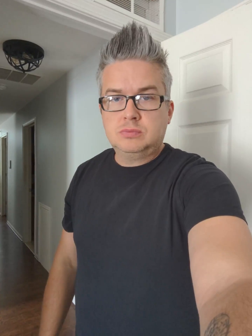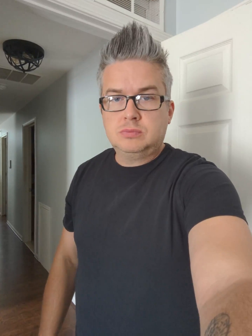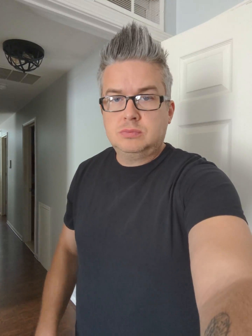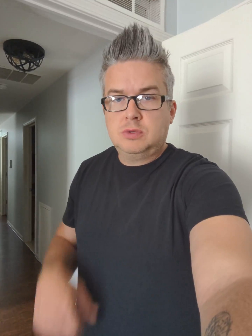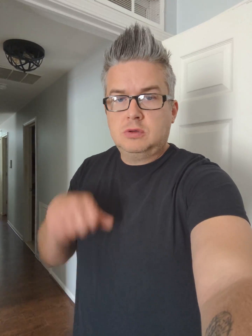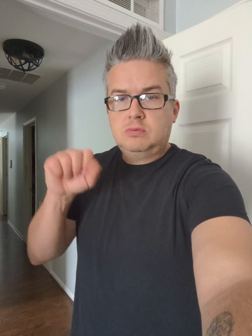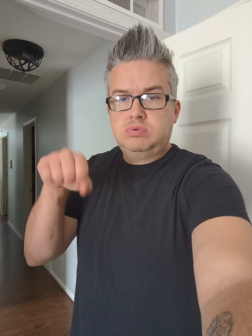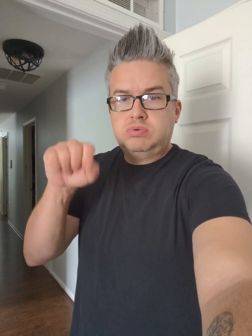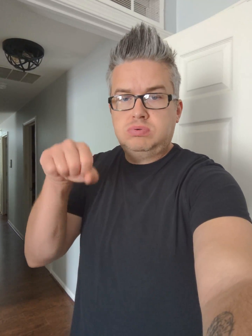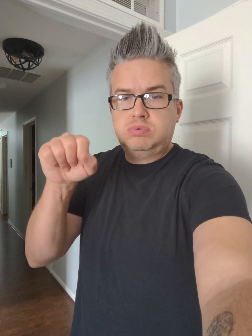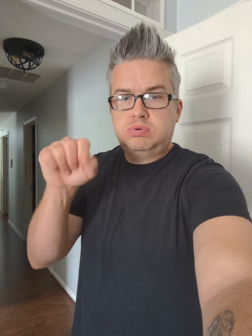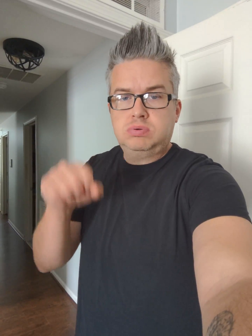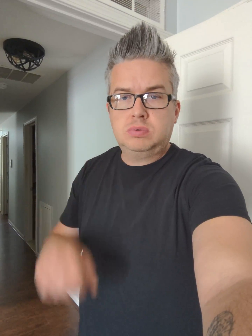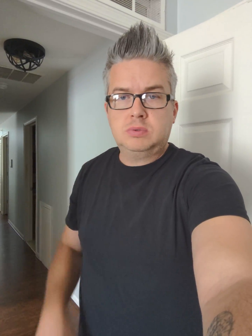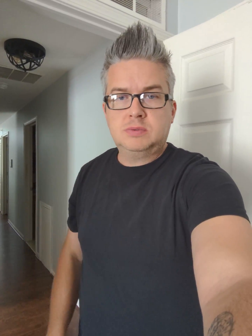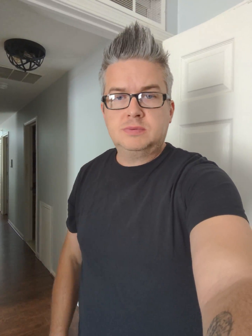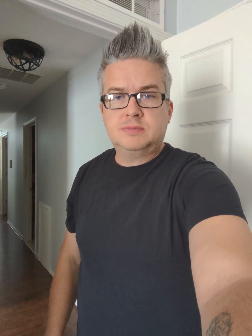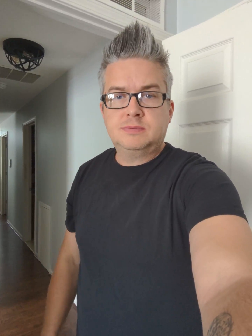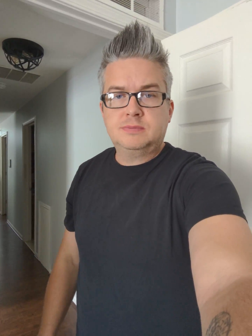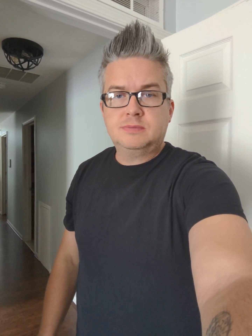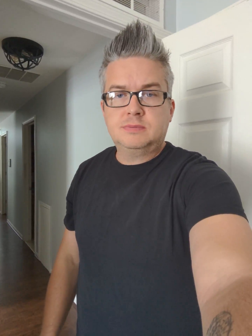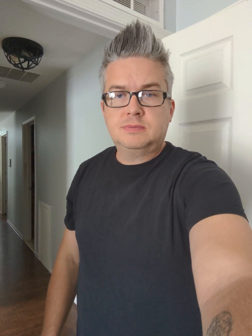motorcycle